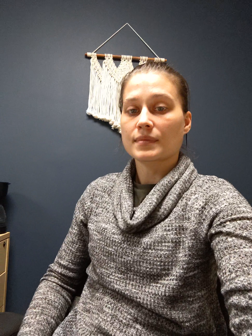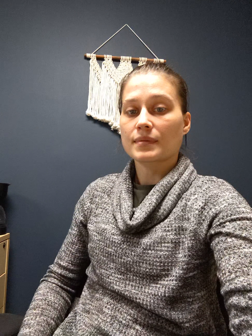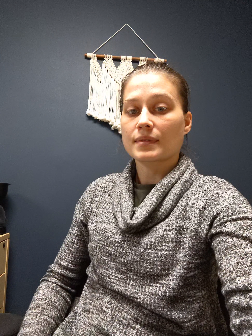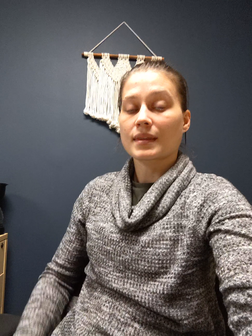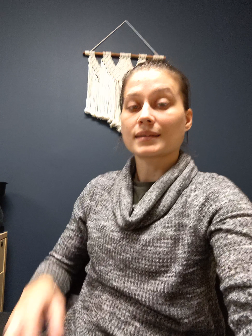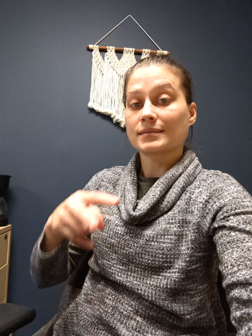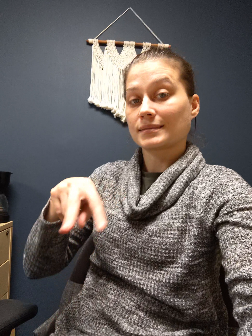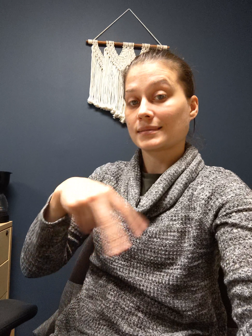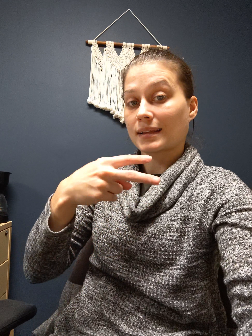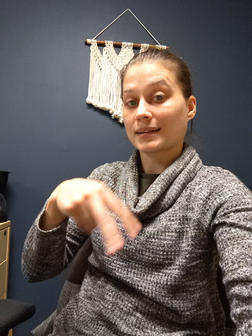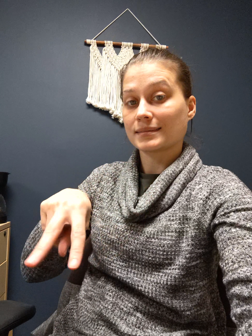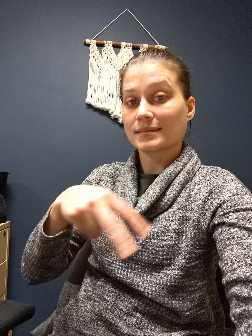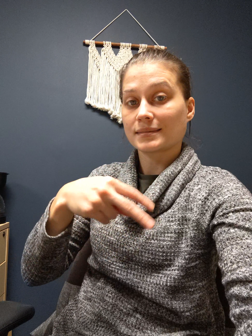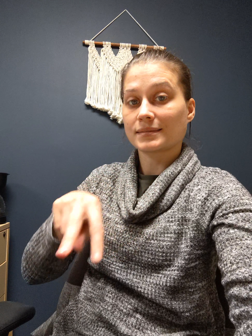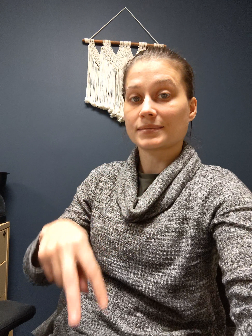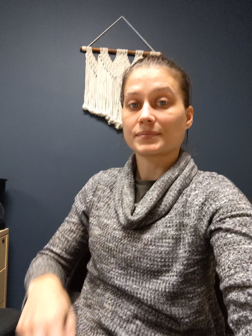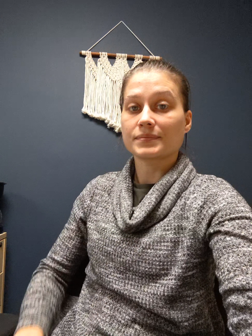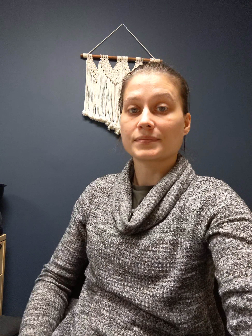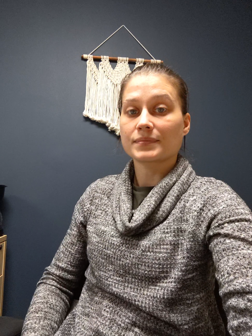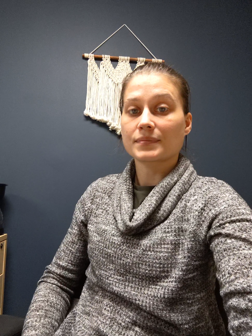dance